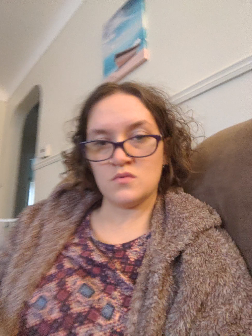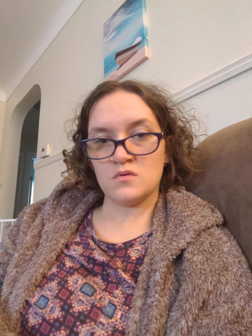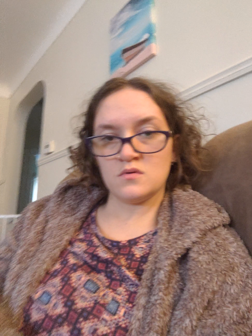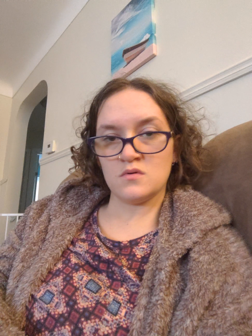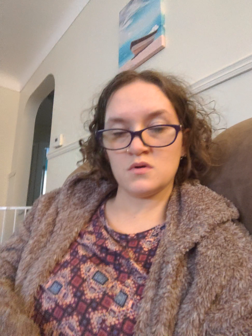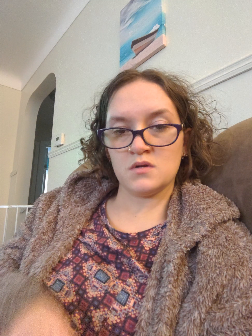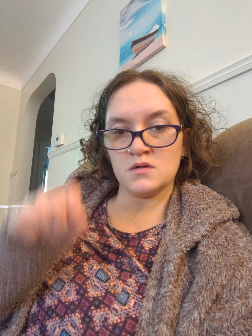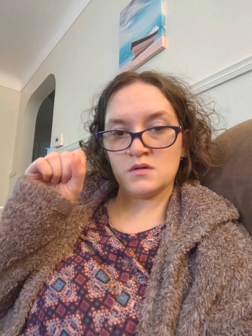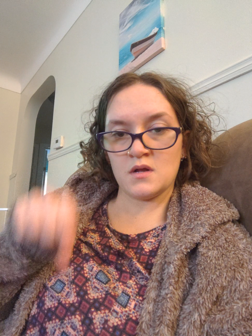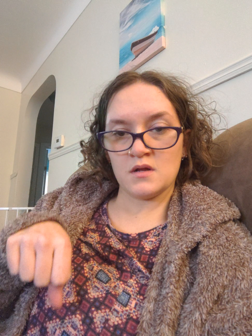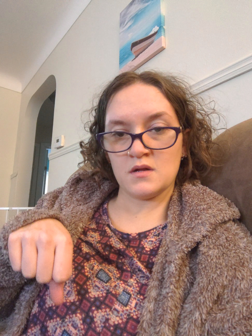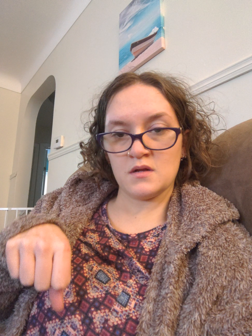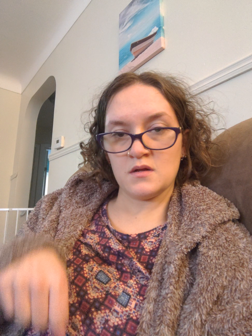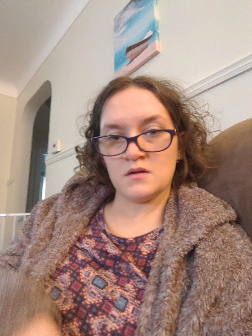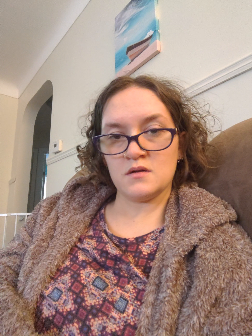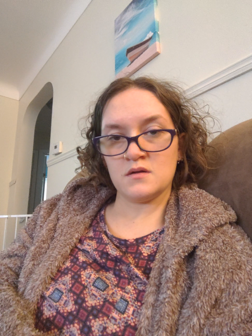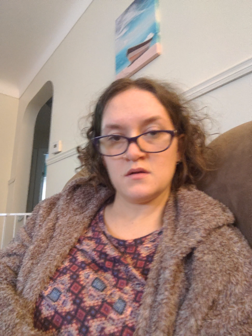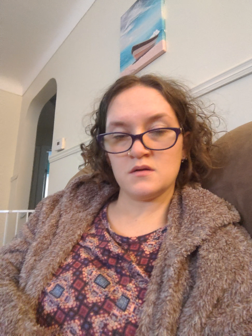can